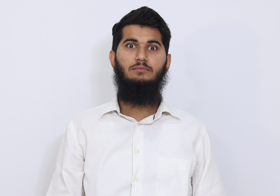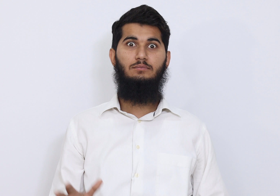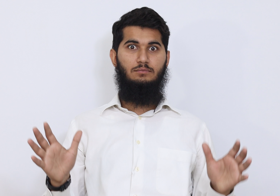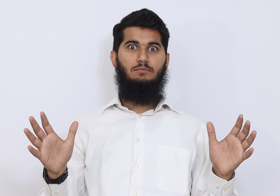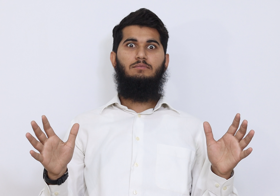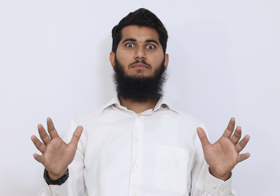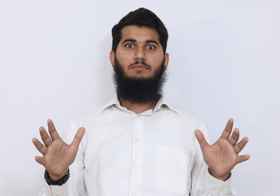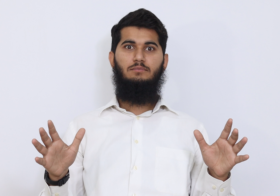surprise